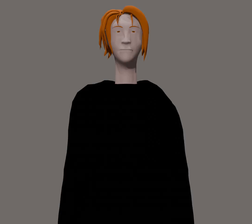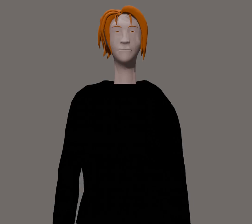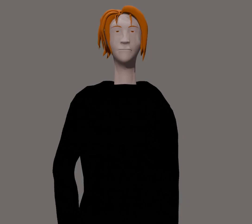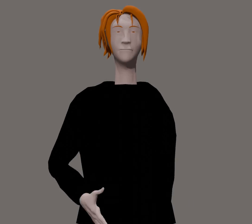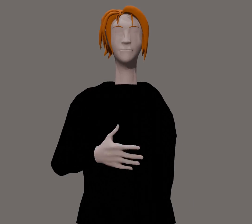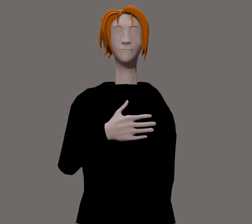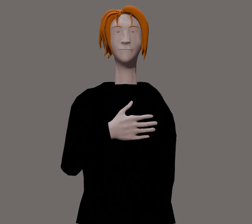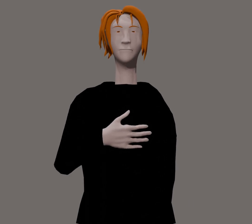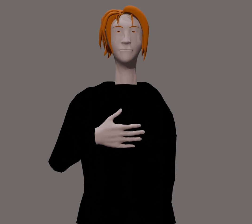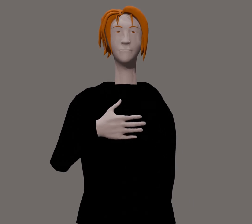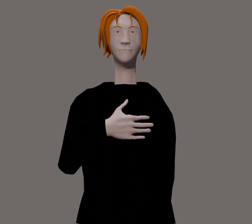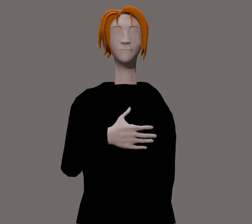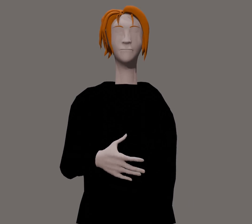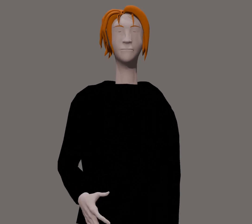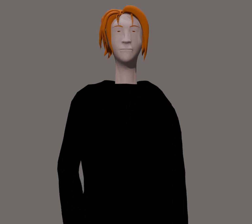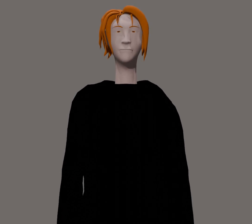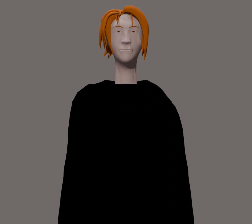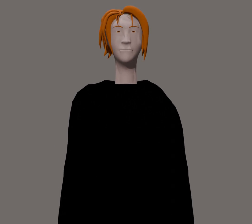Please